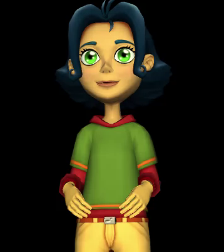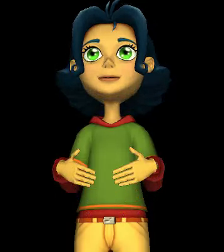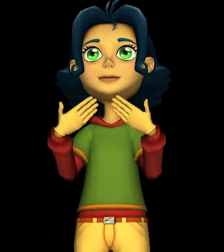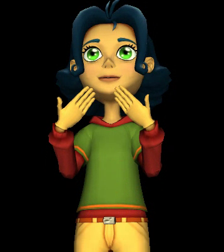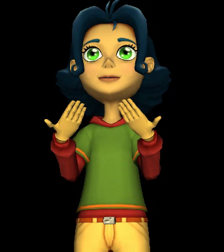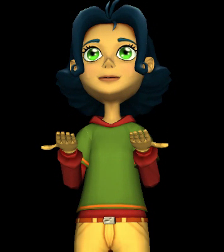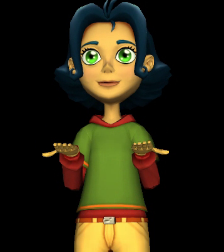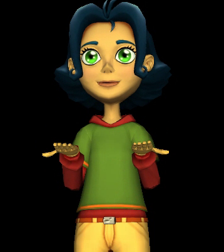لذا